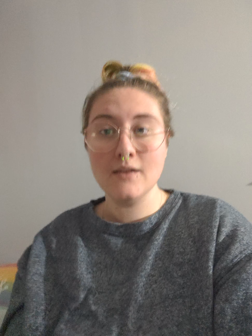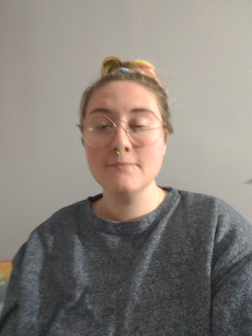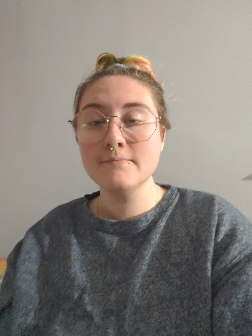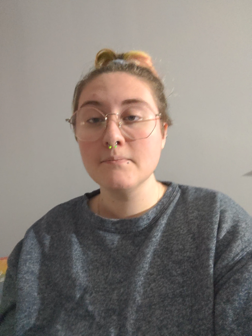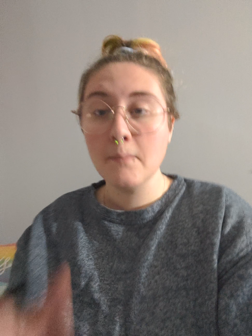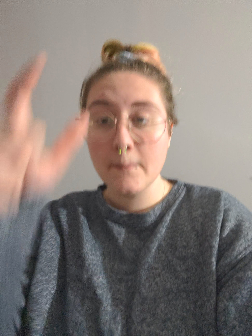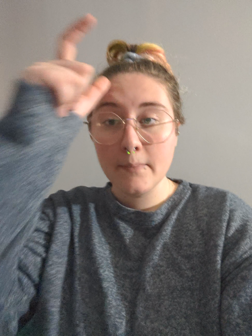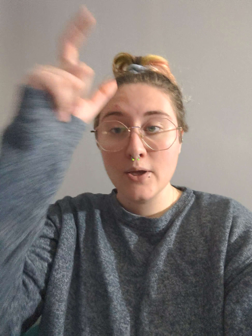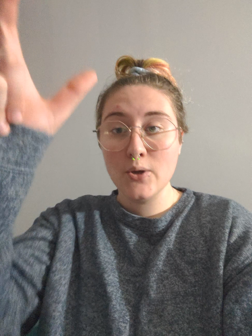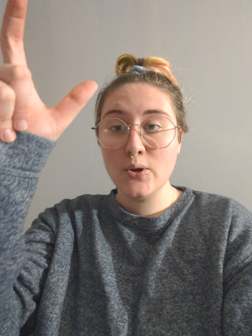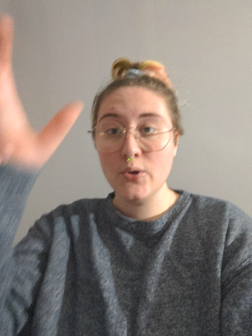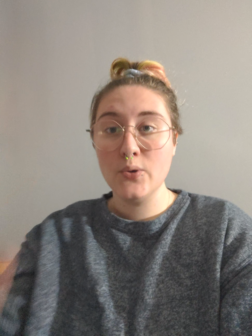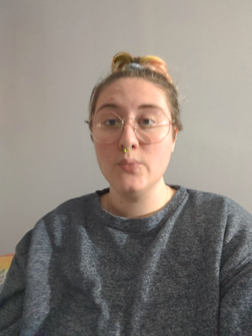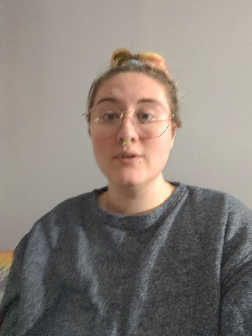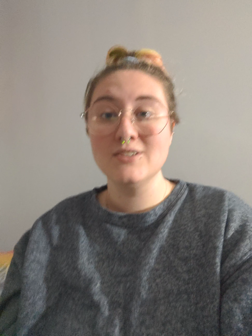moon